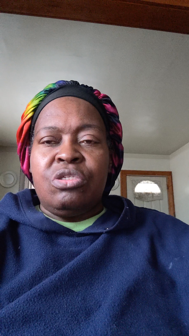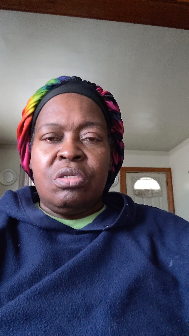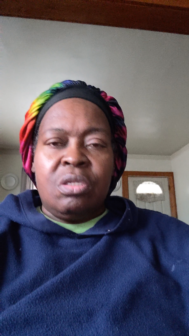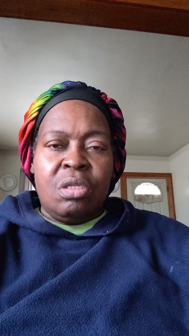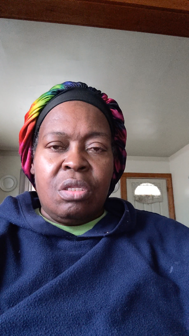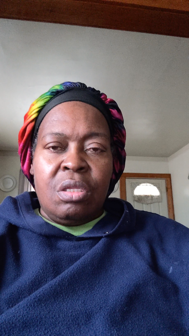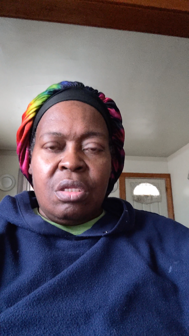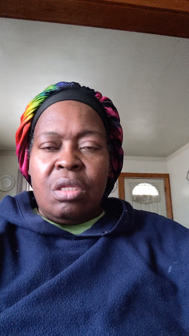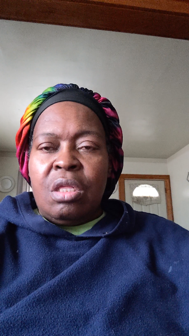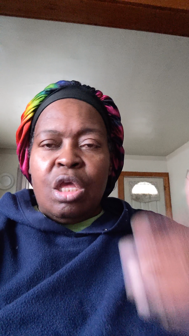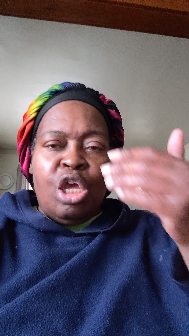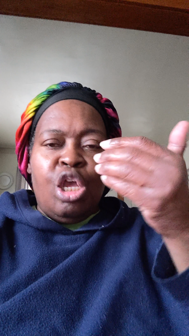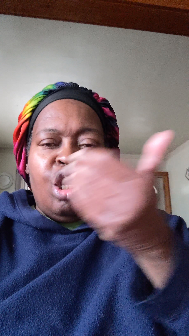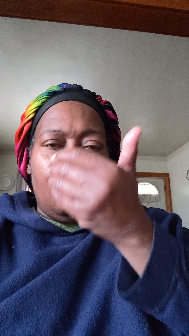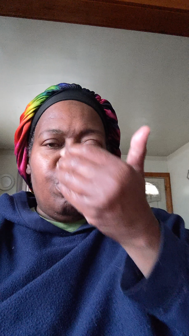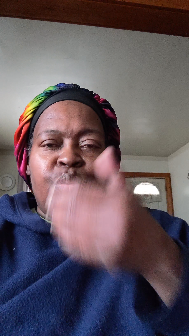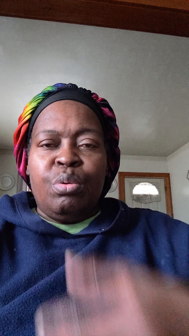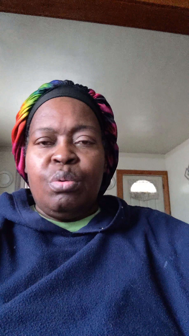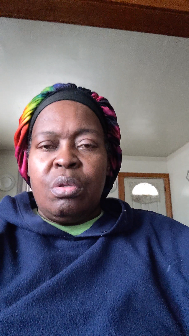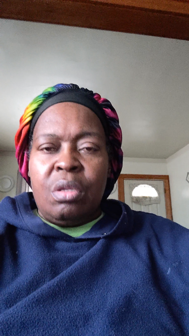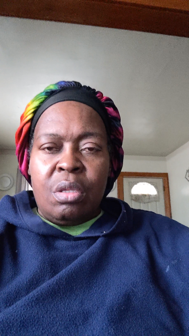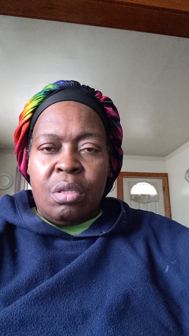new